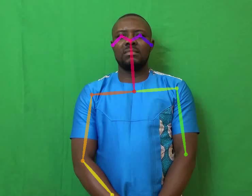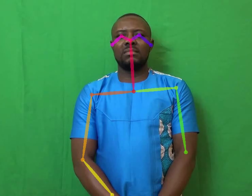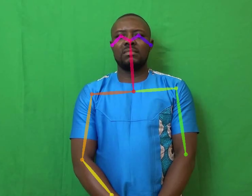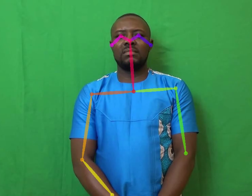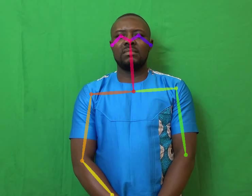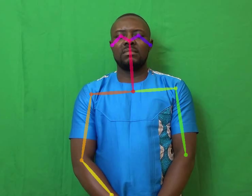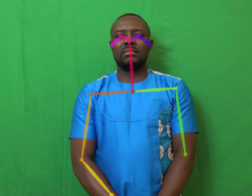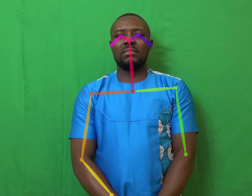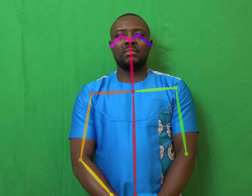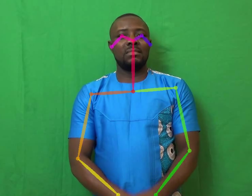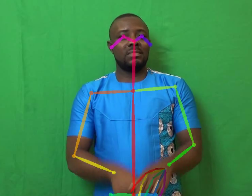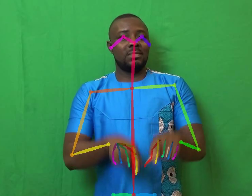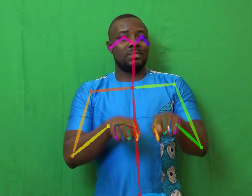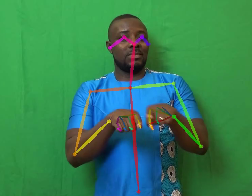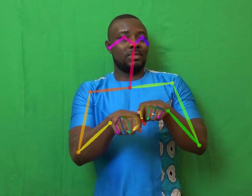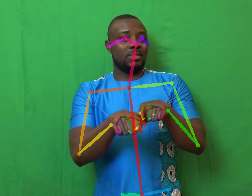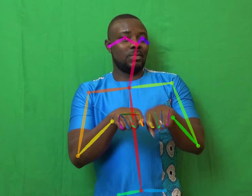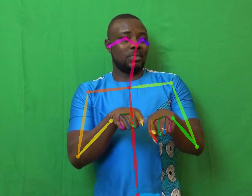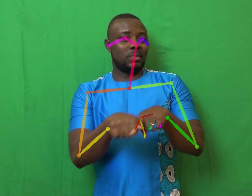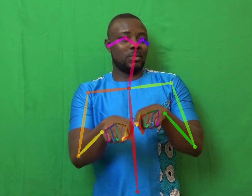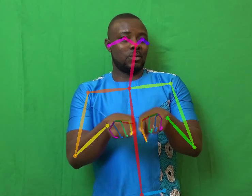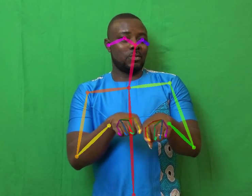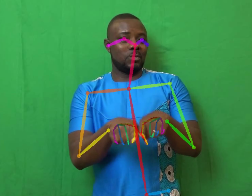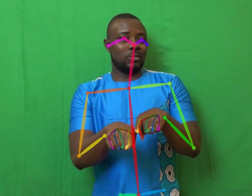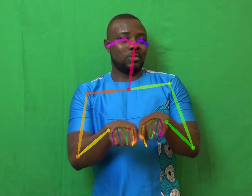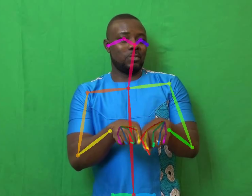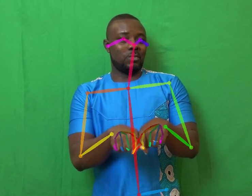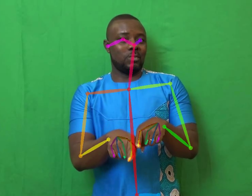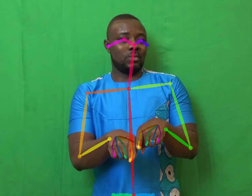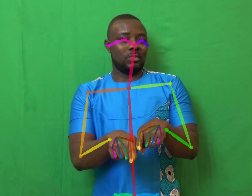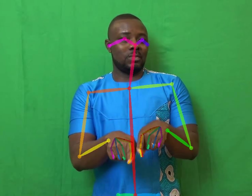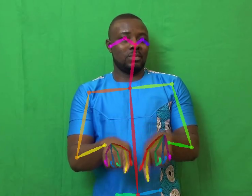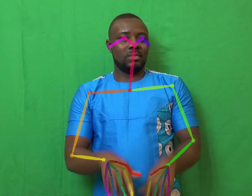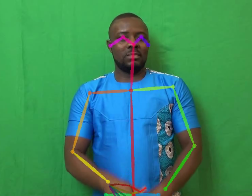socks